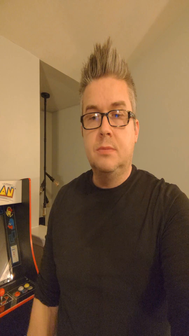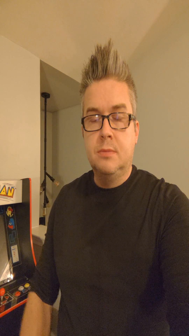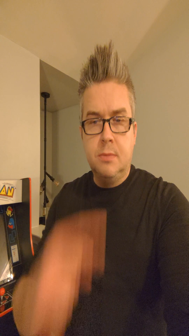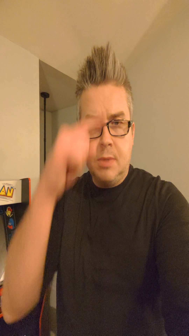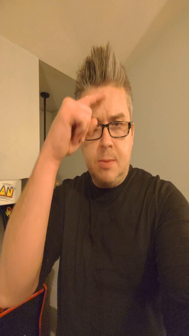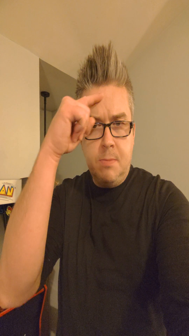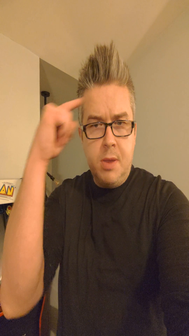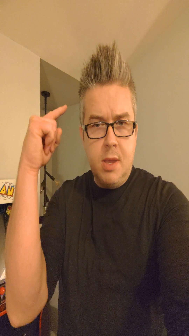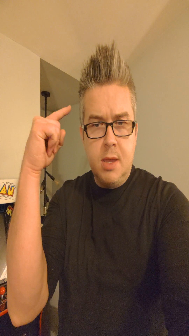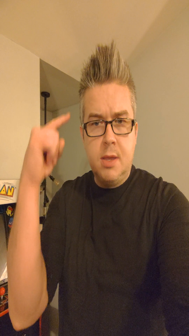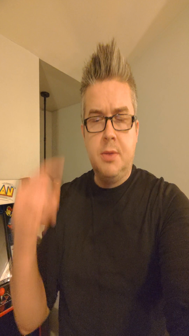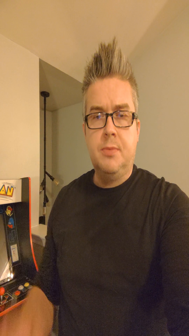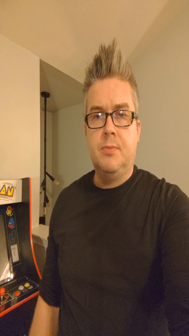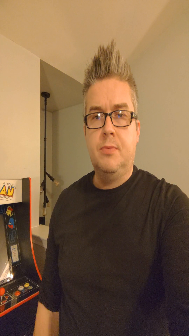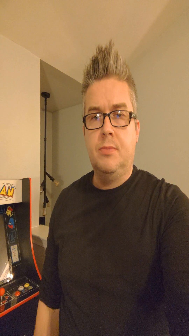black